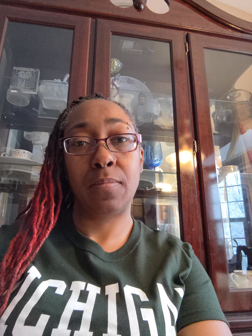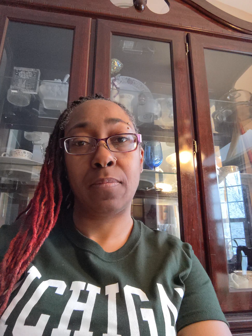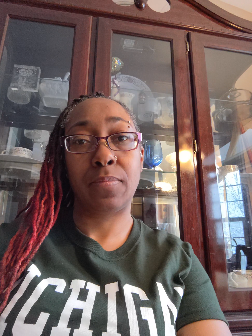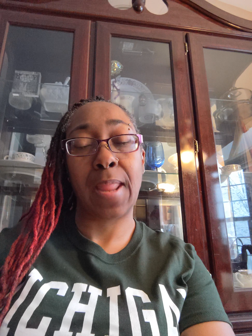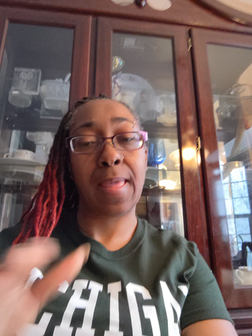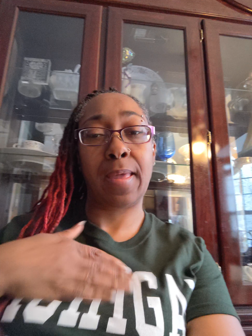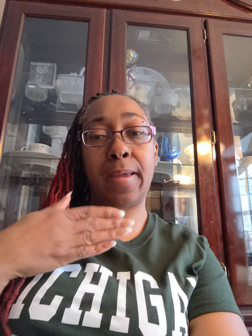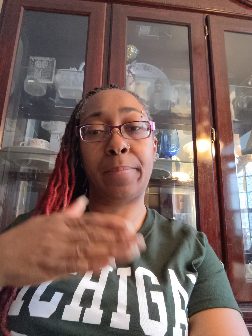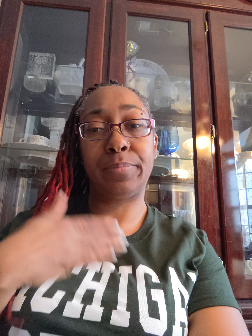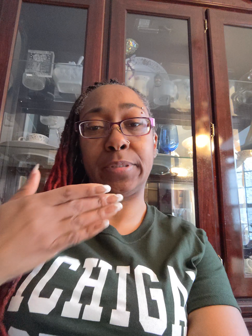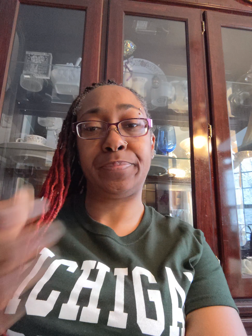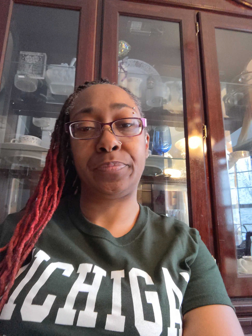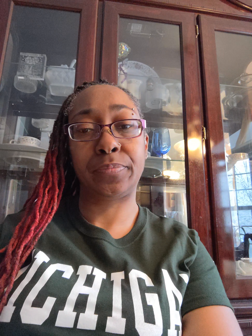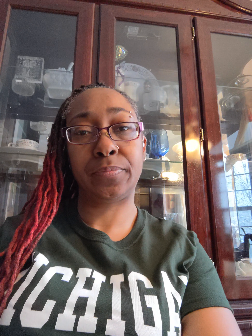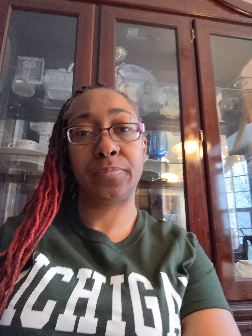happy